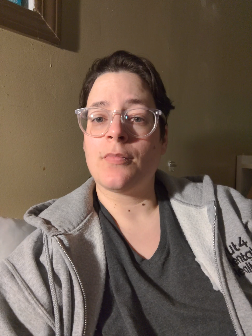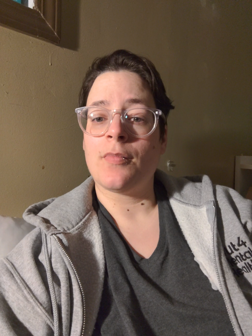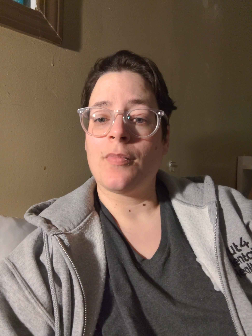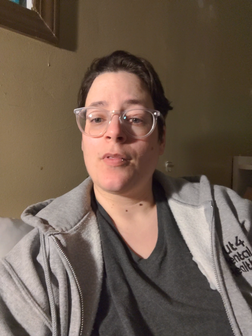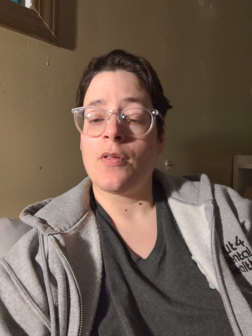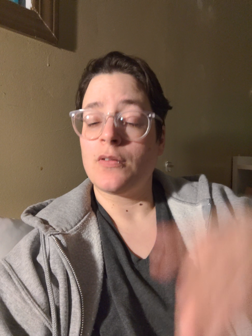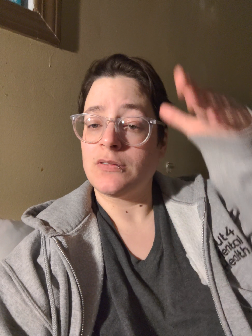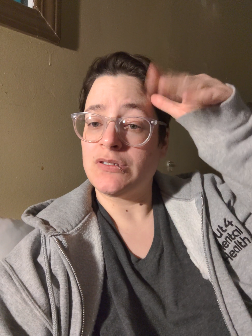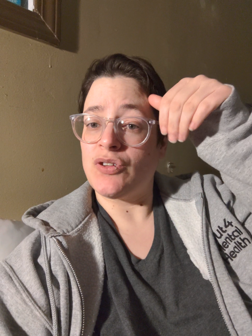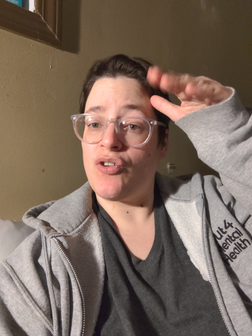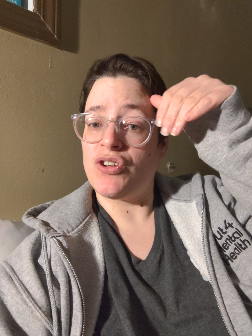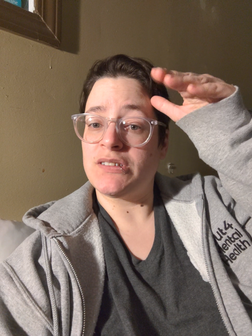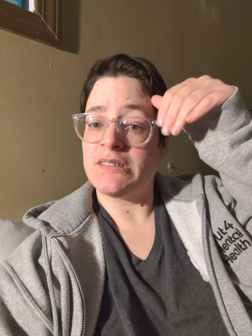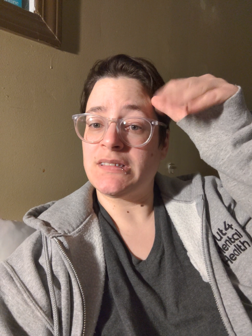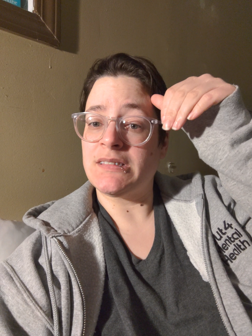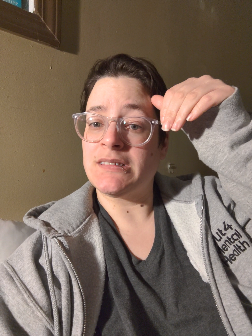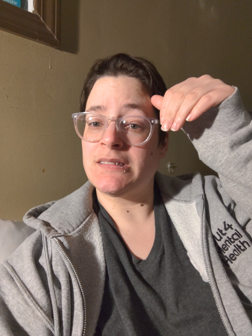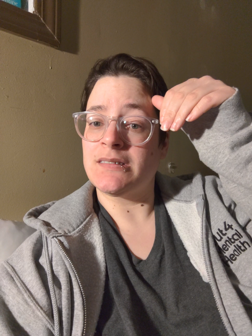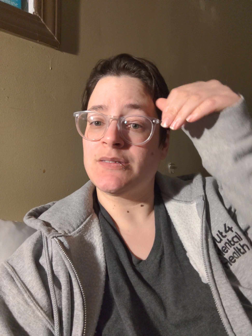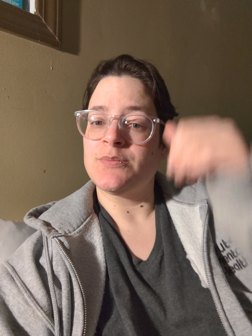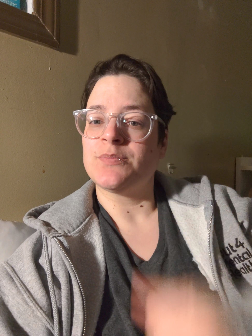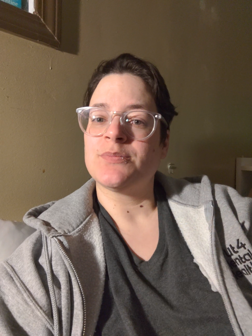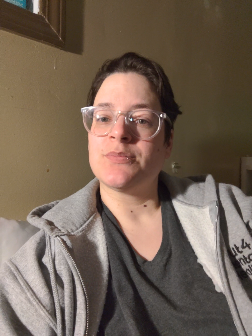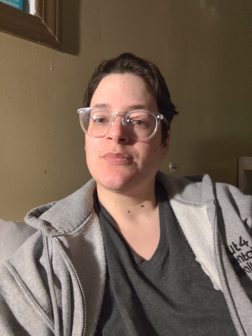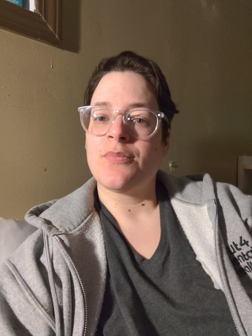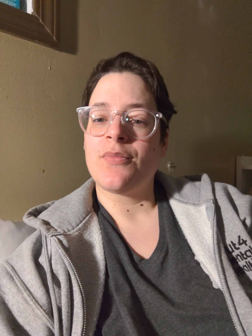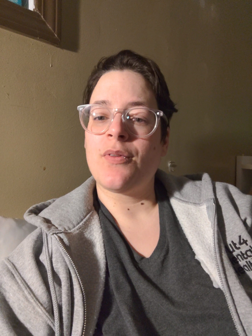donkey